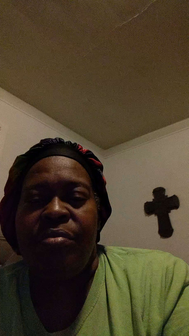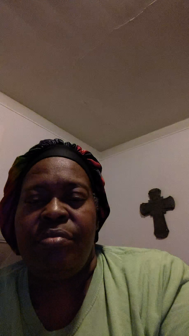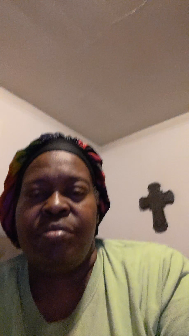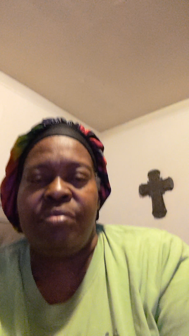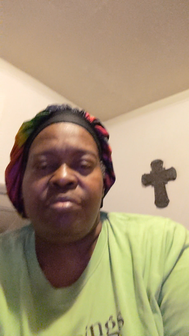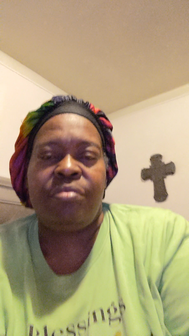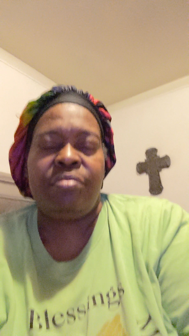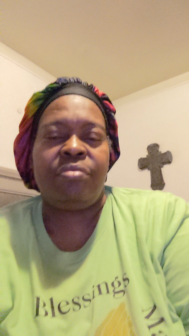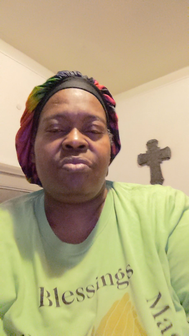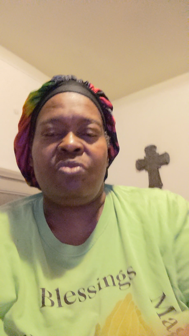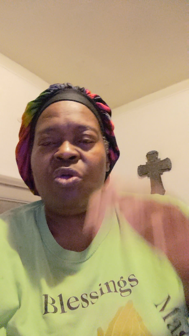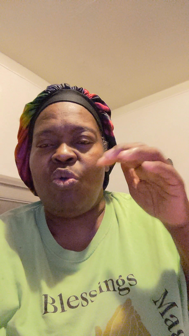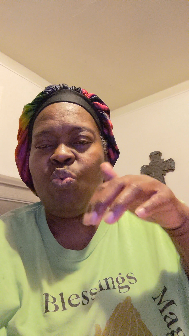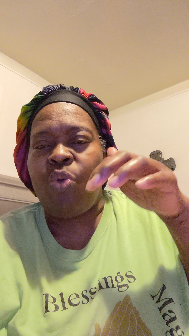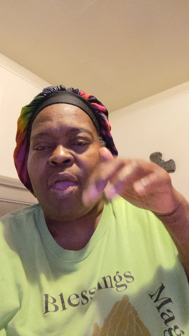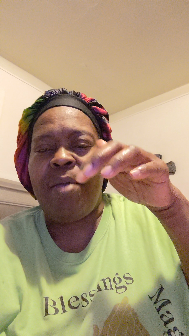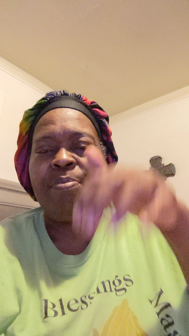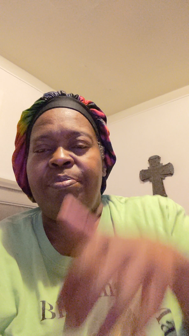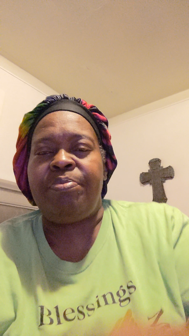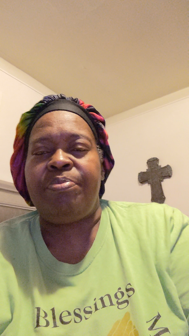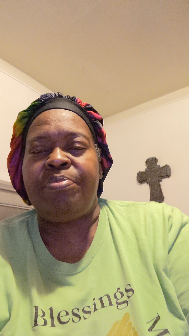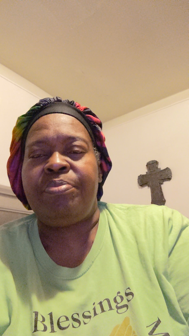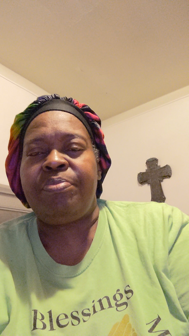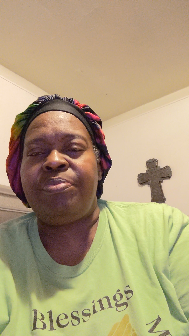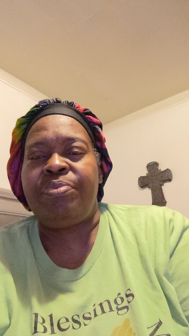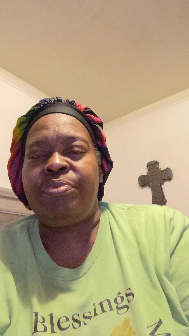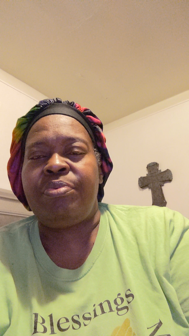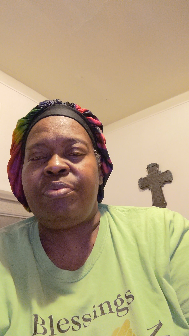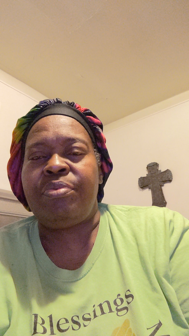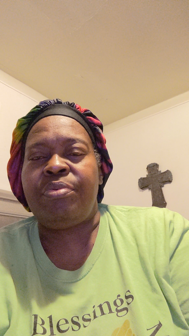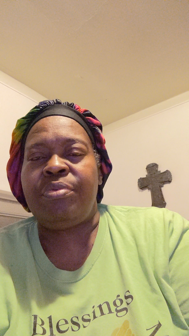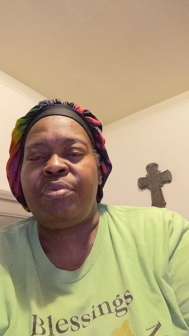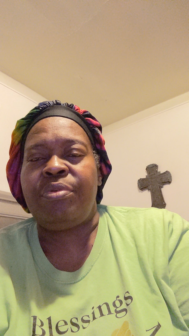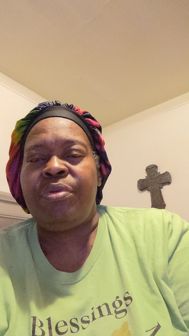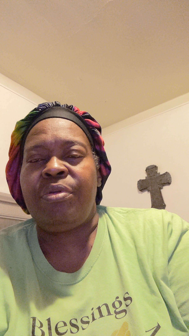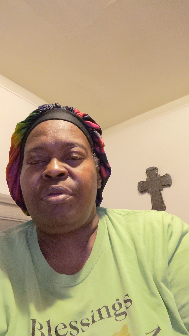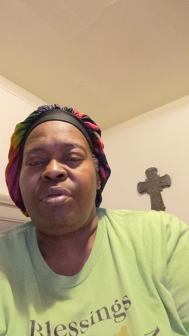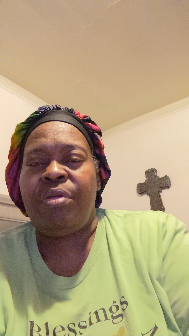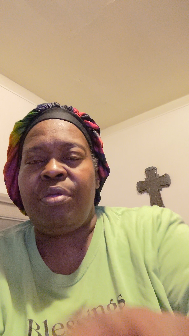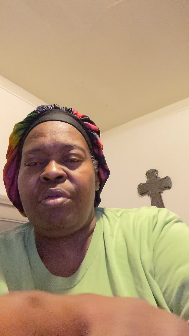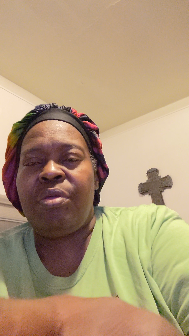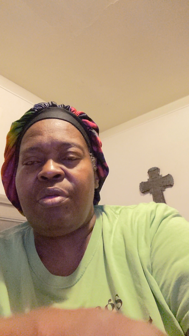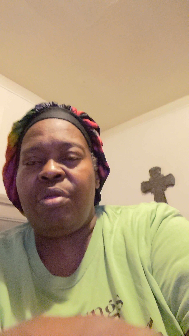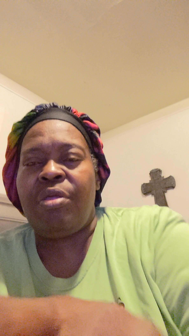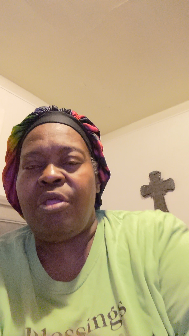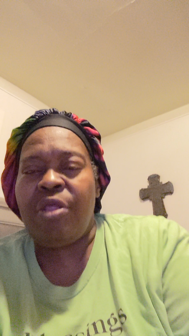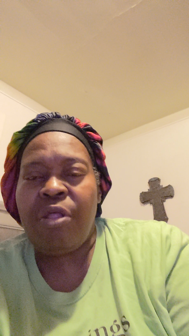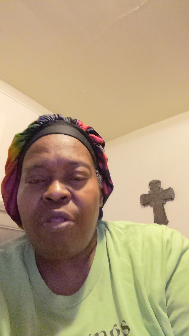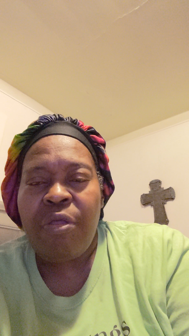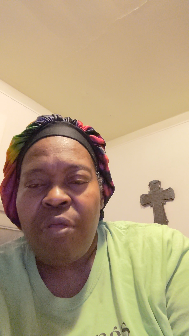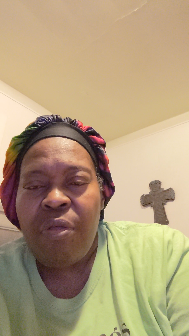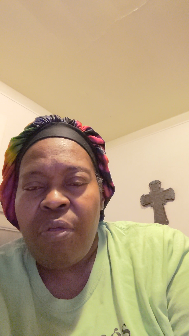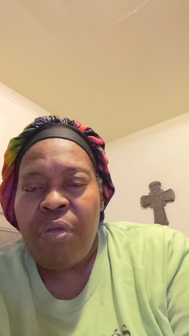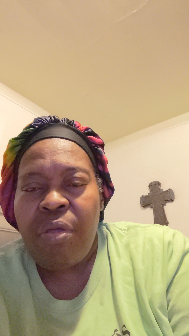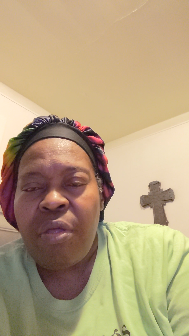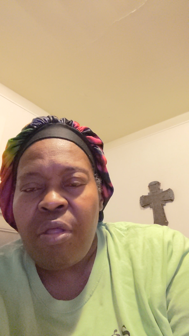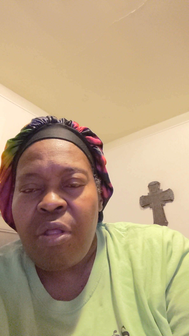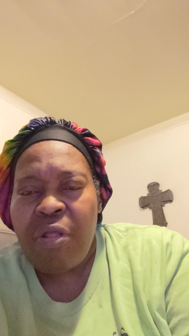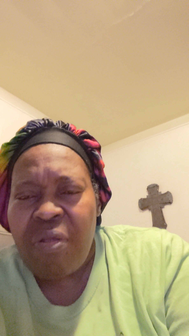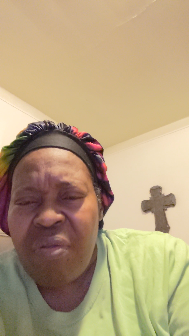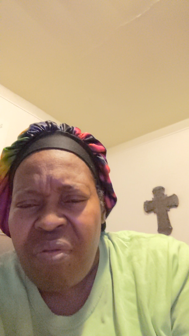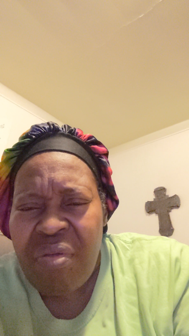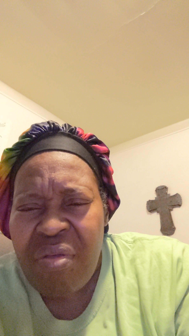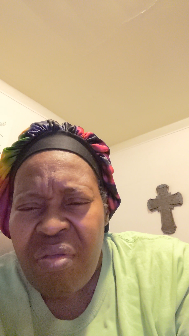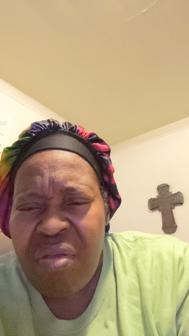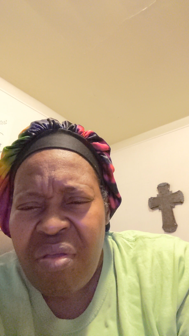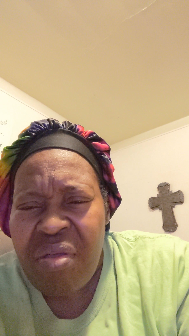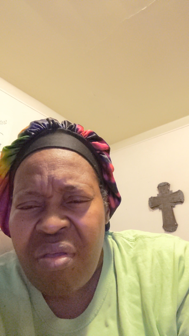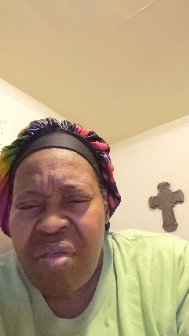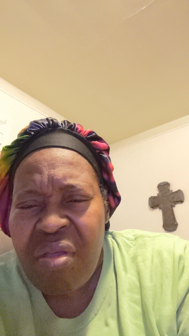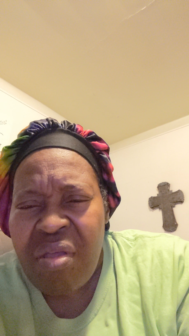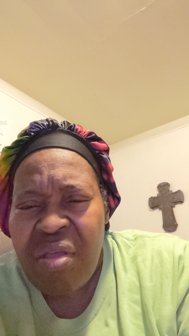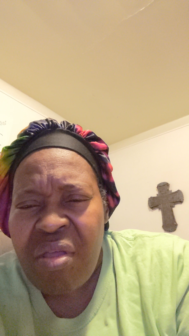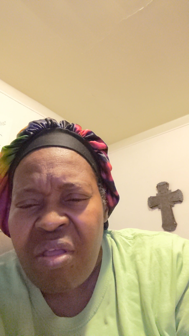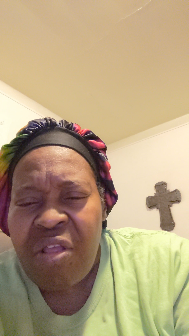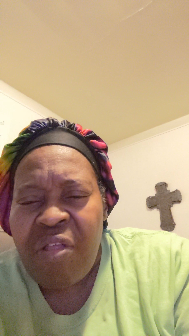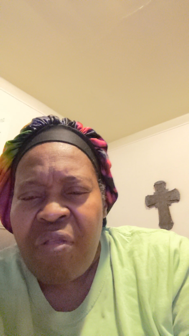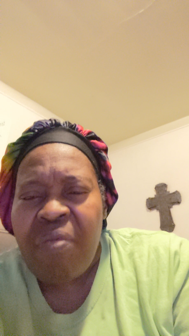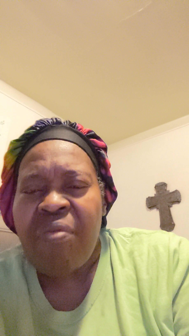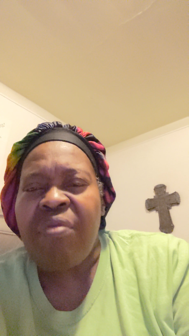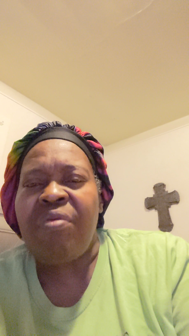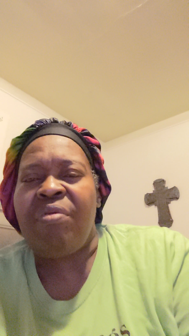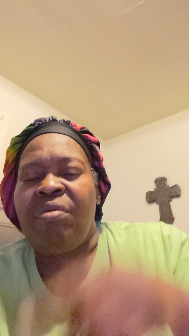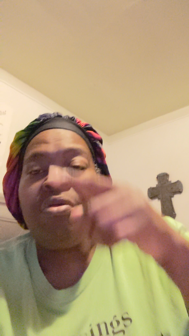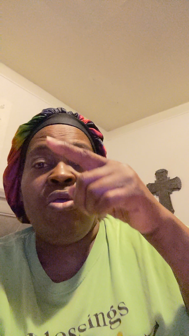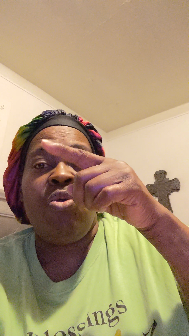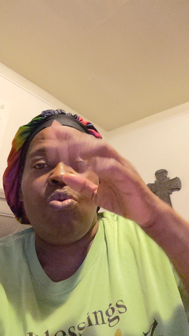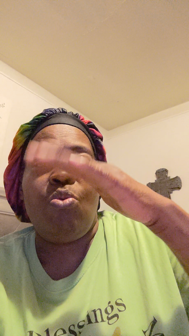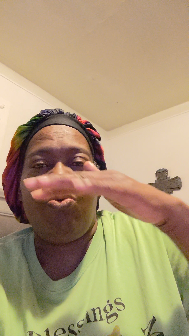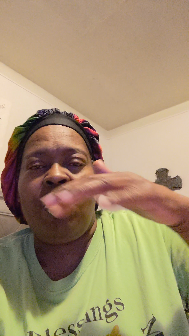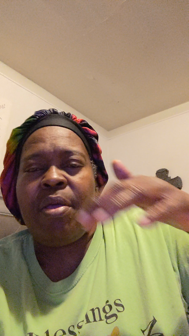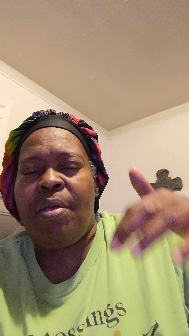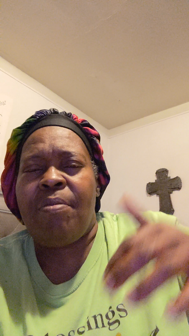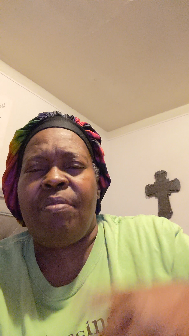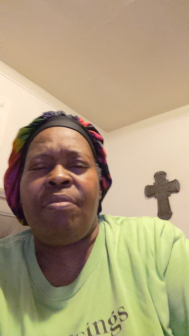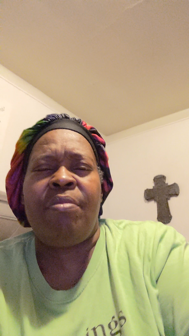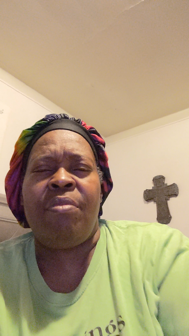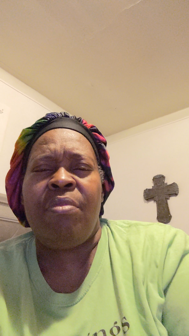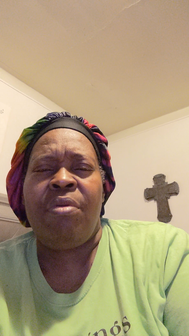grapes